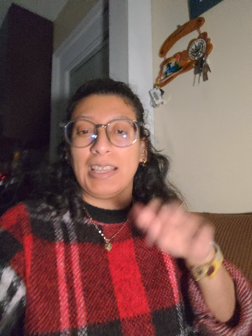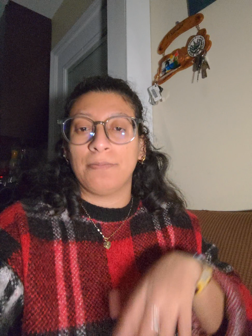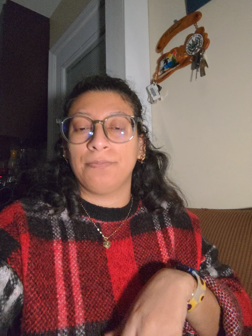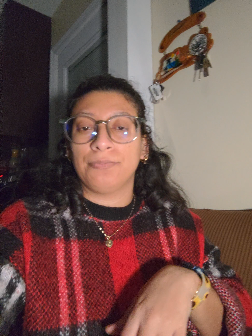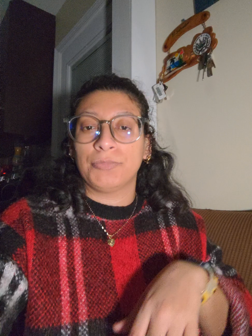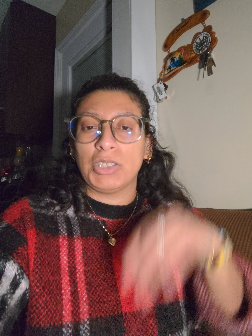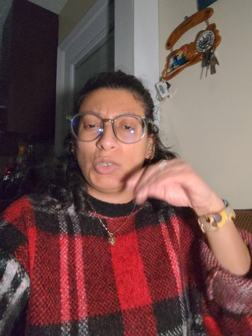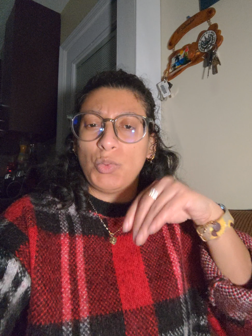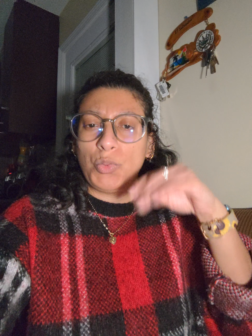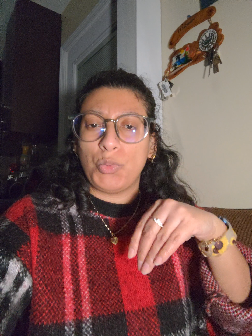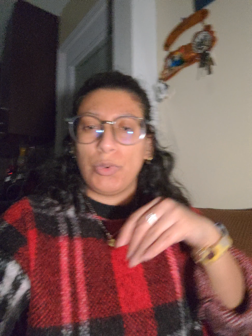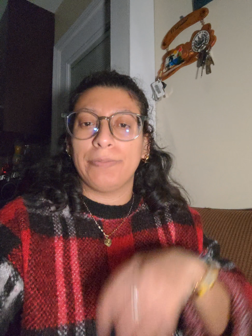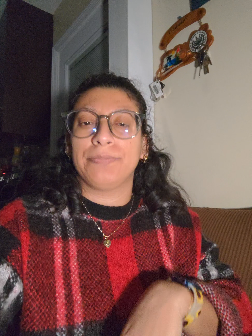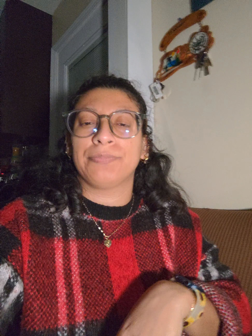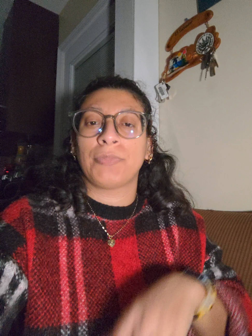into